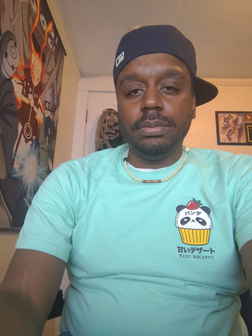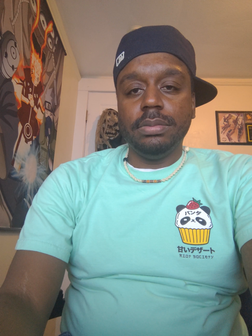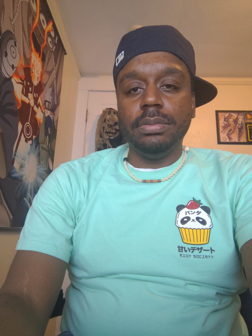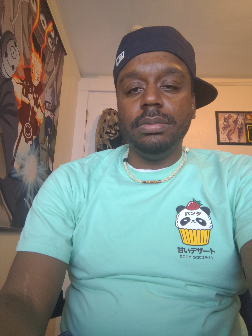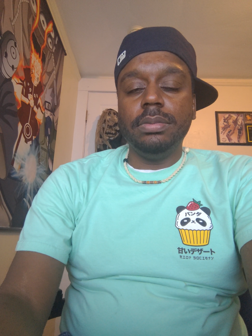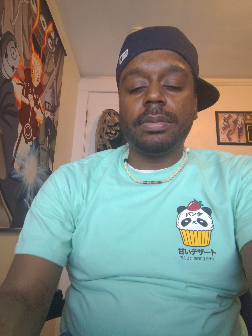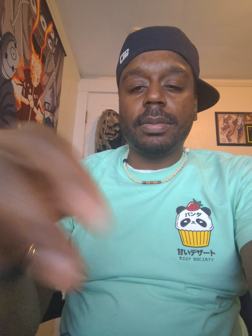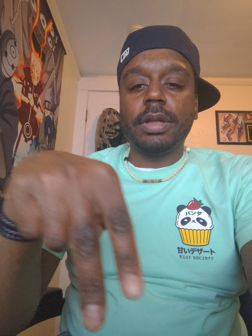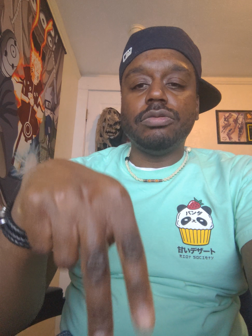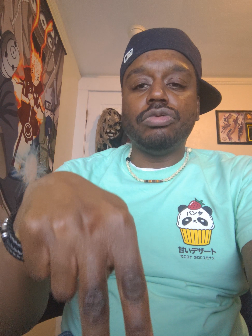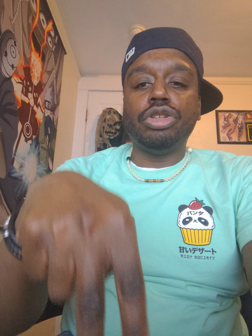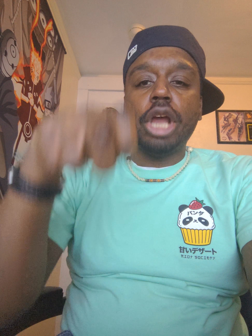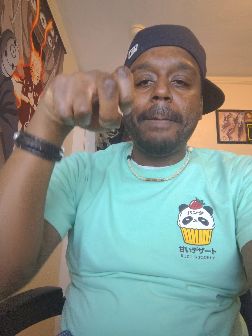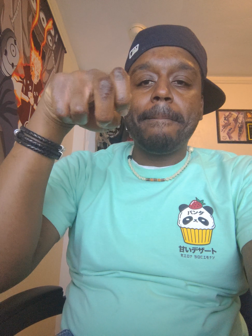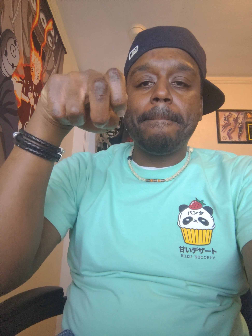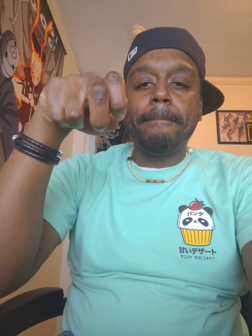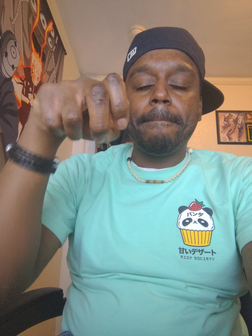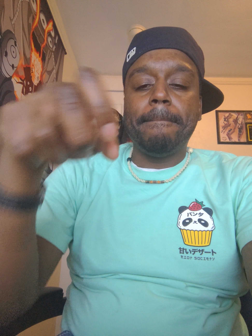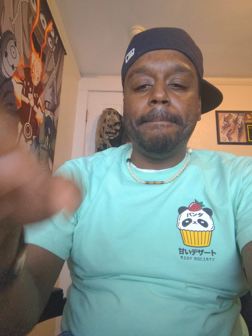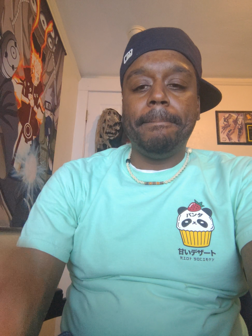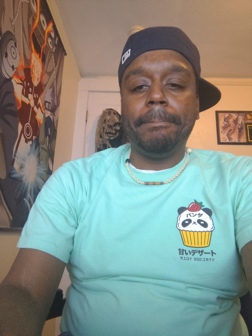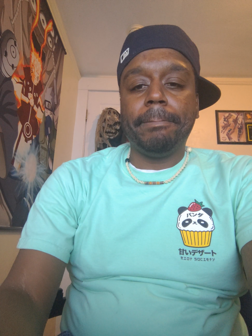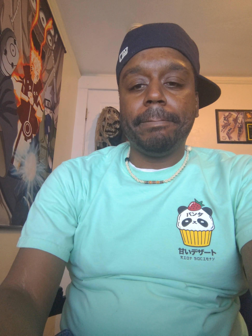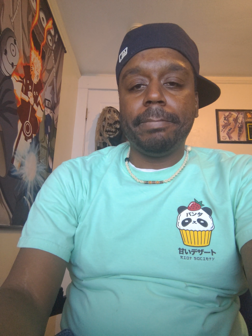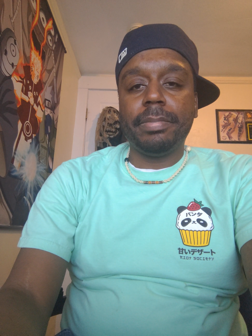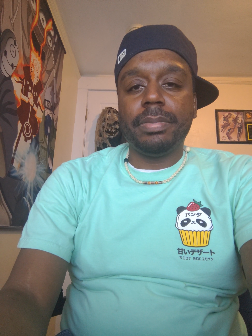jump